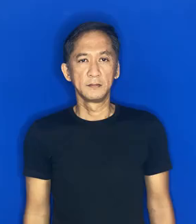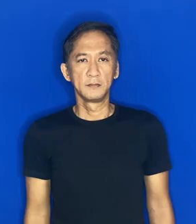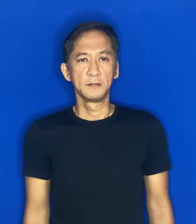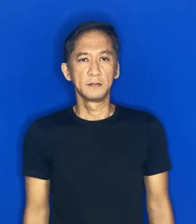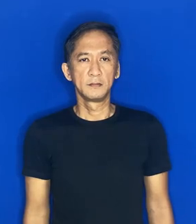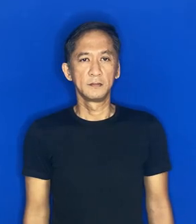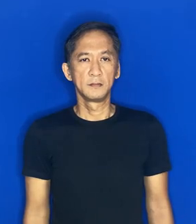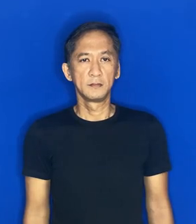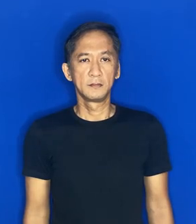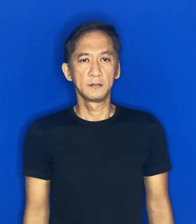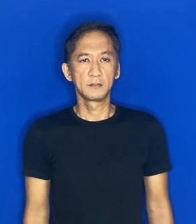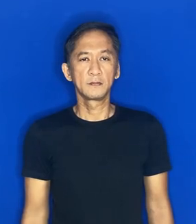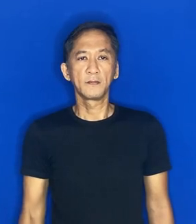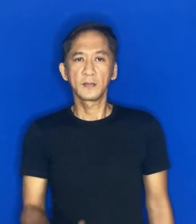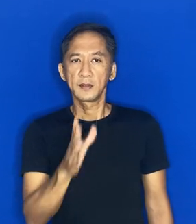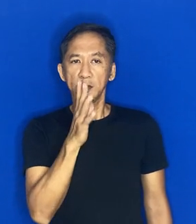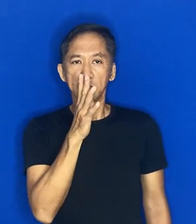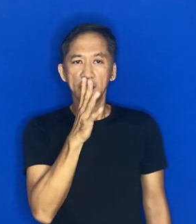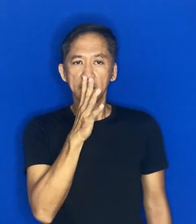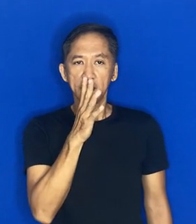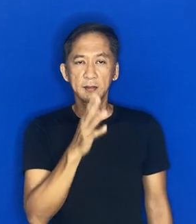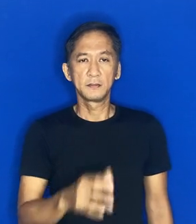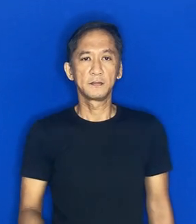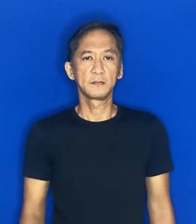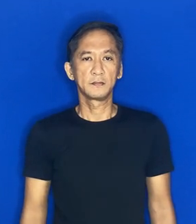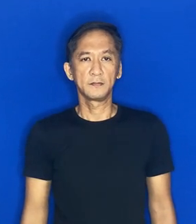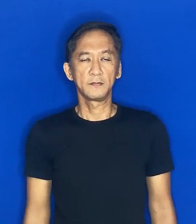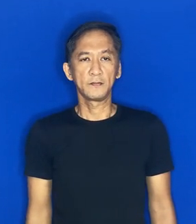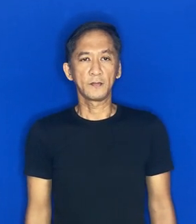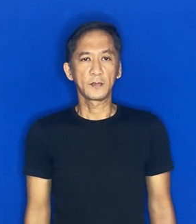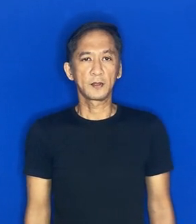mother